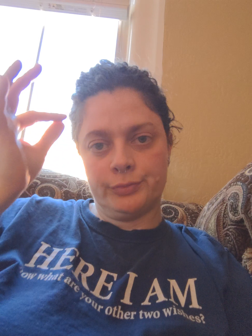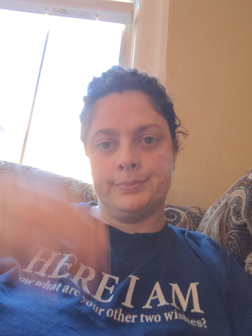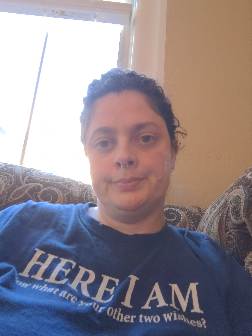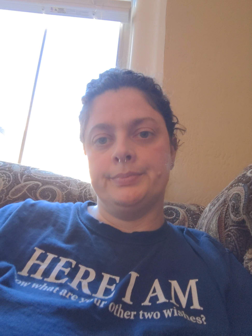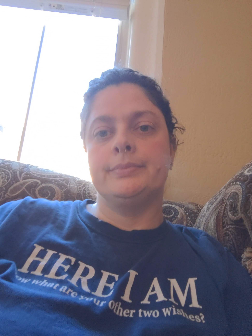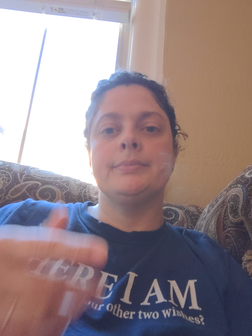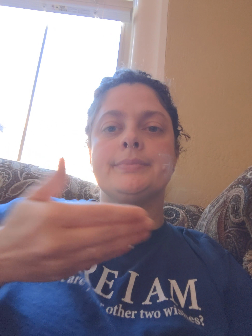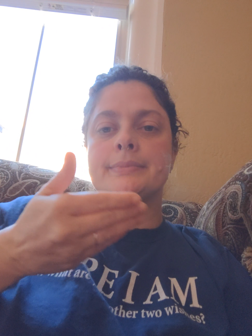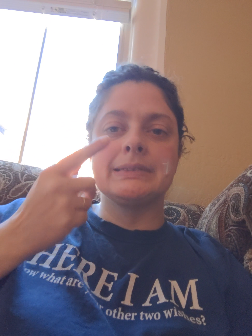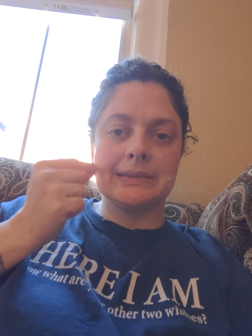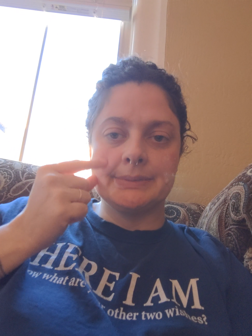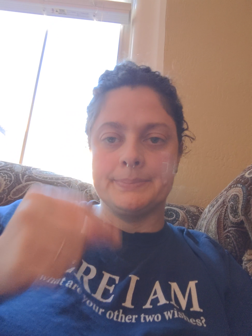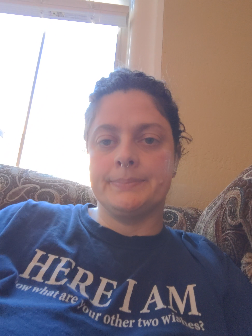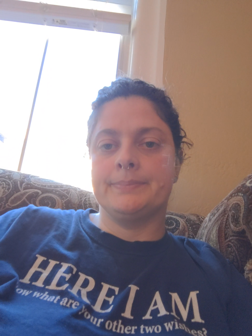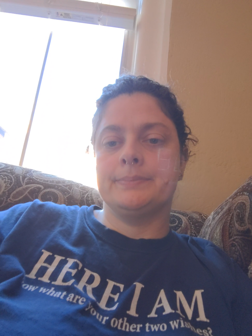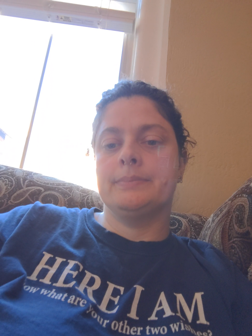kitty